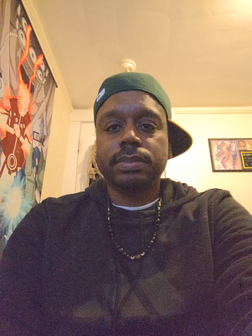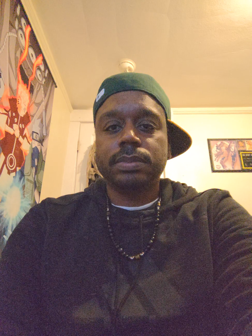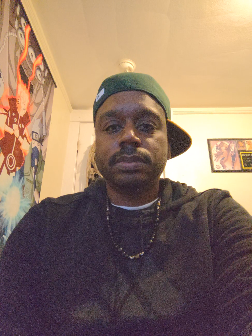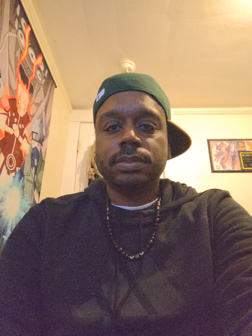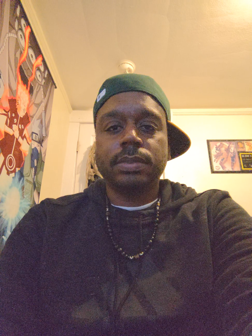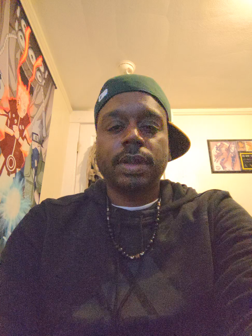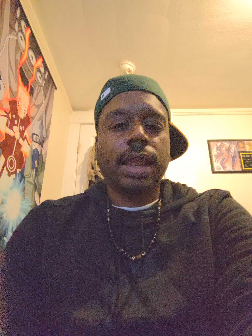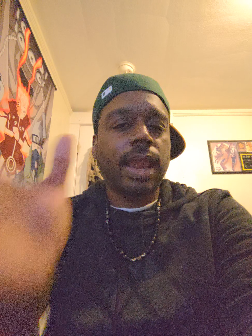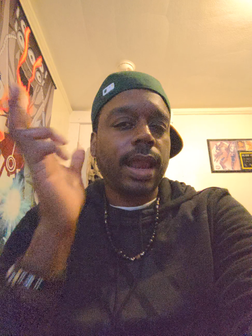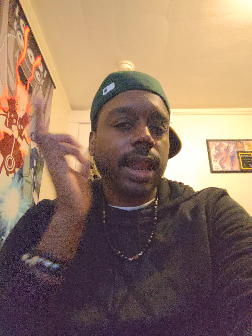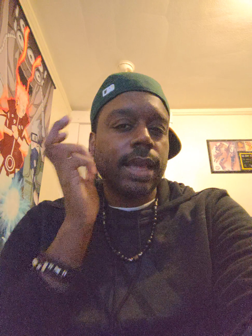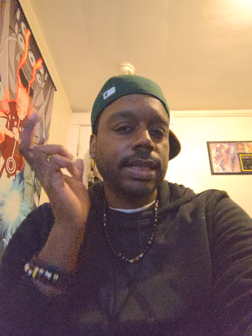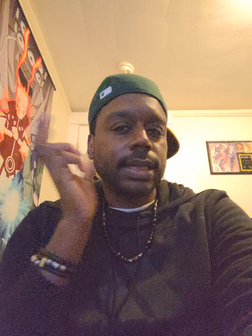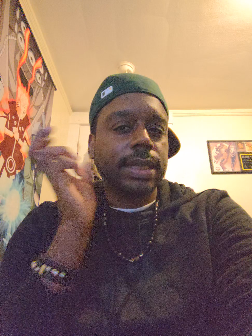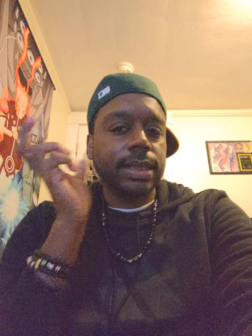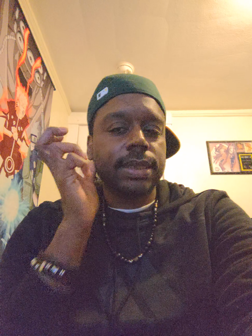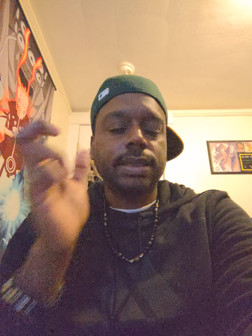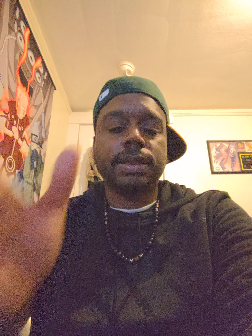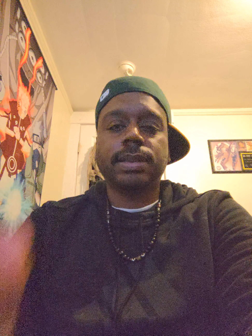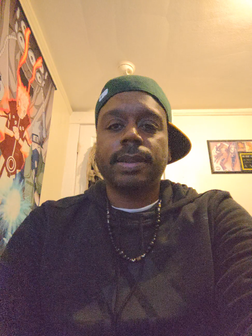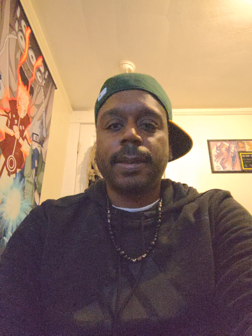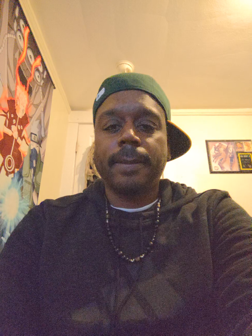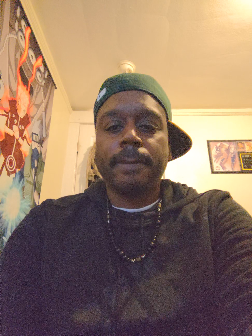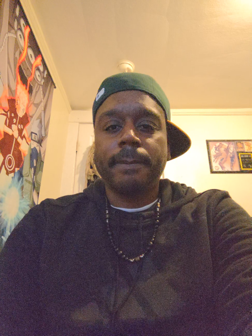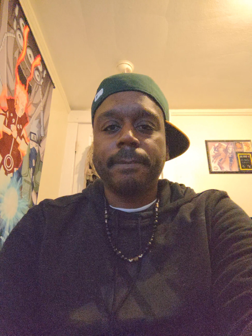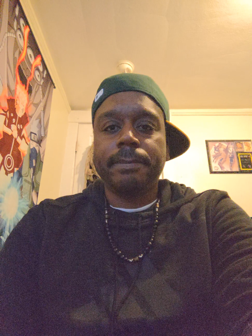listen